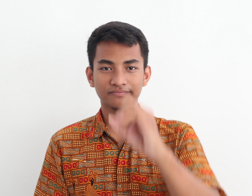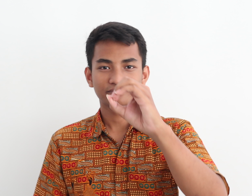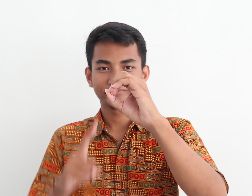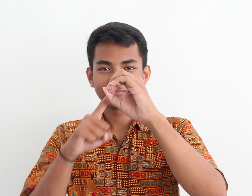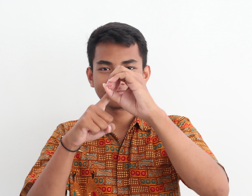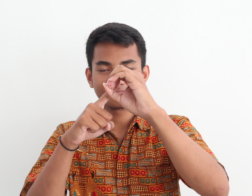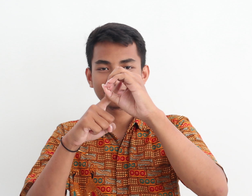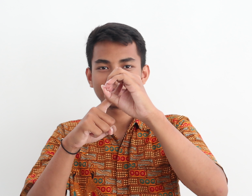Q